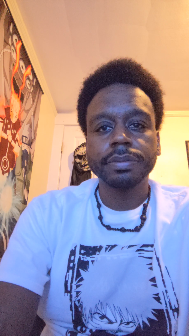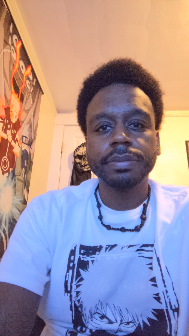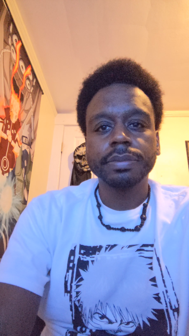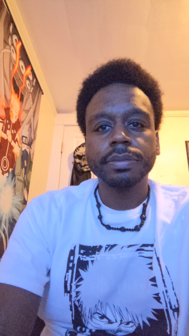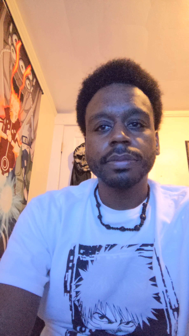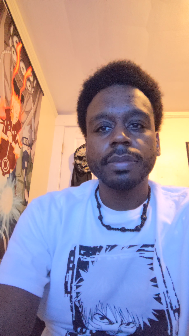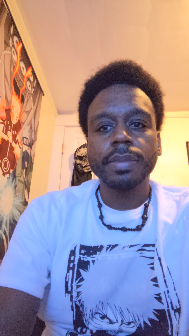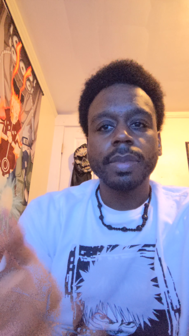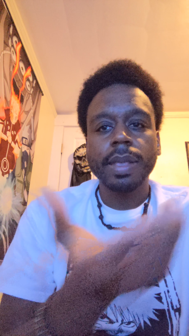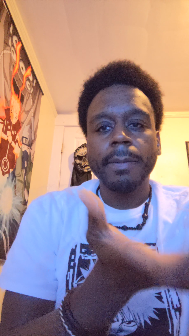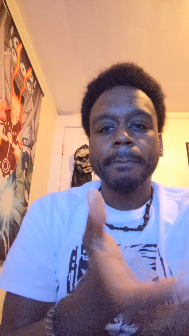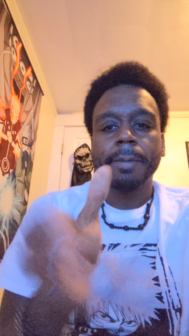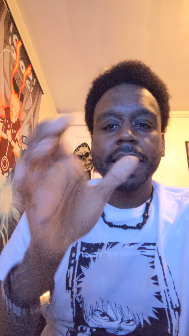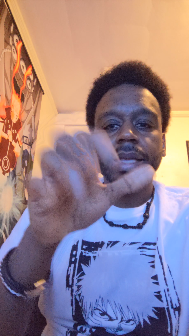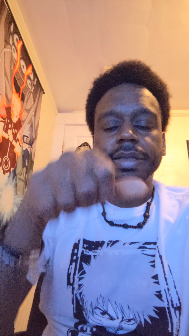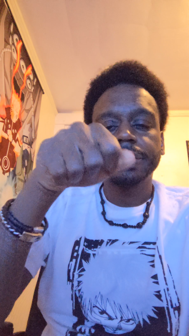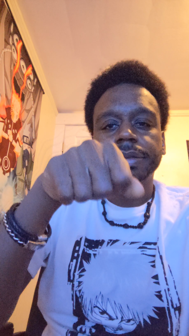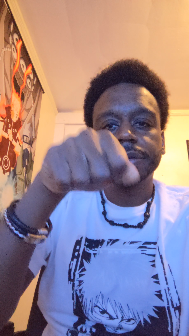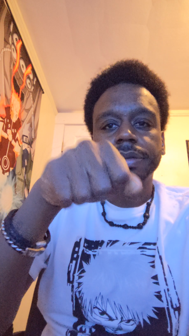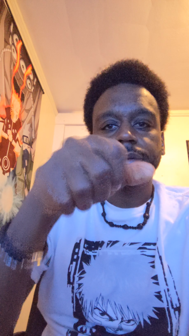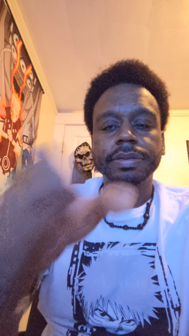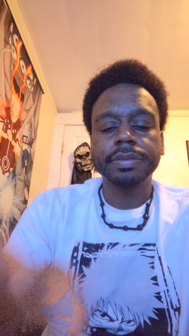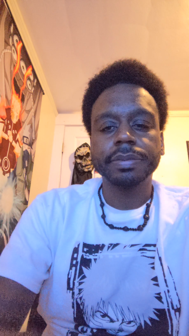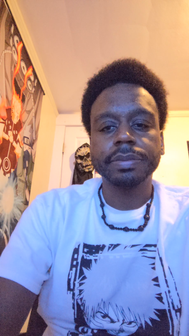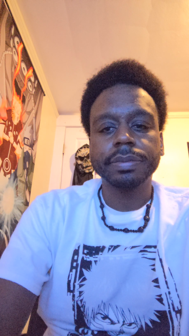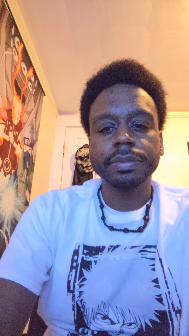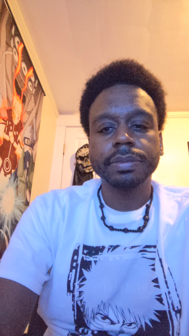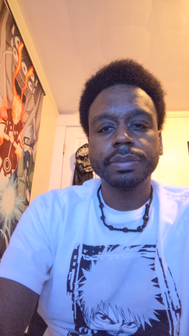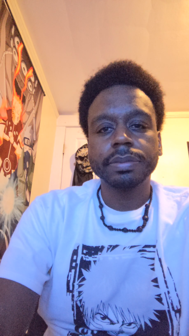basket